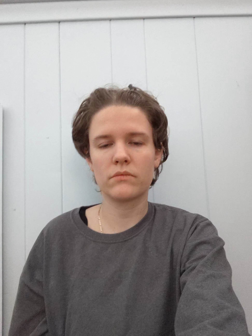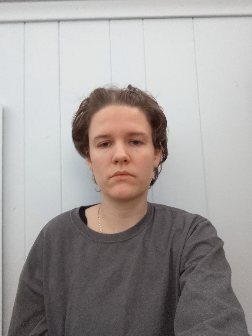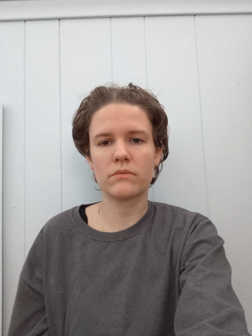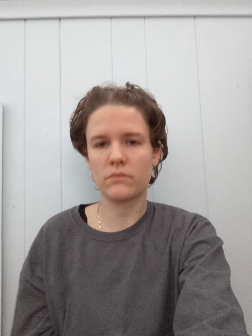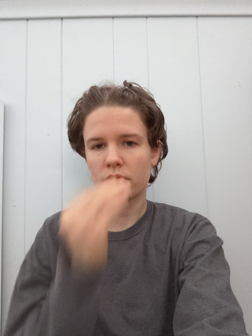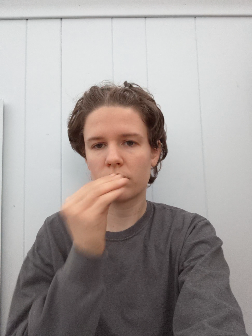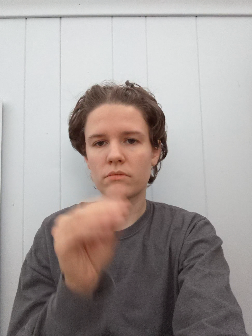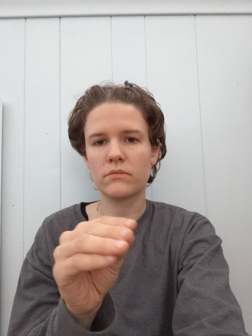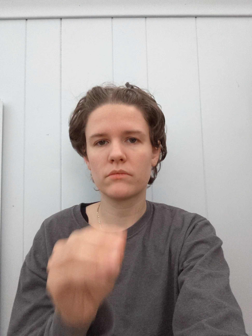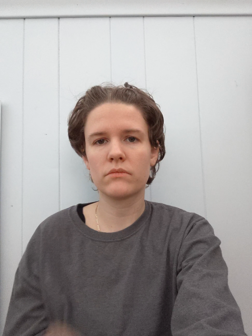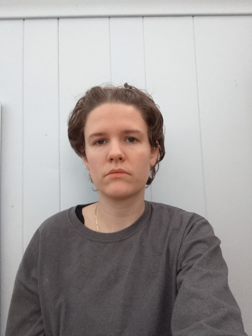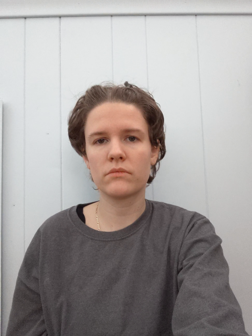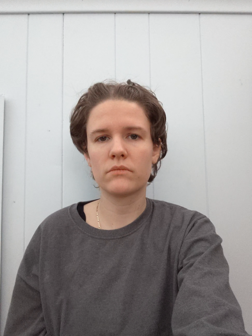kiss